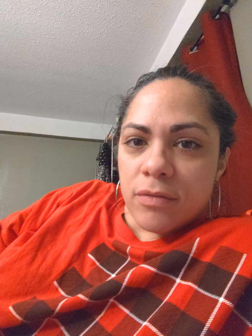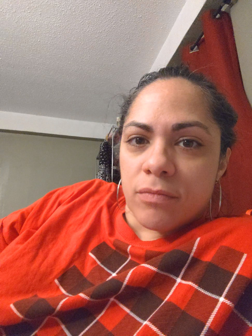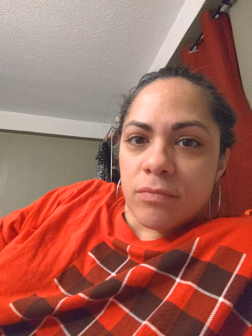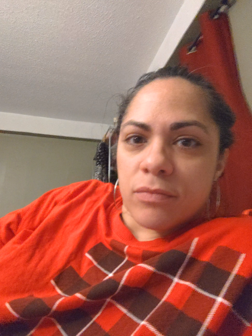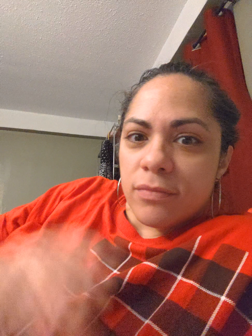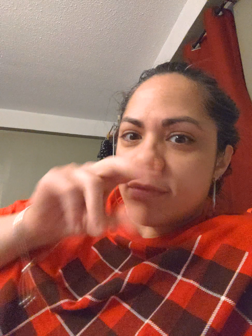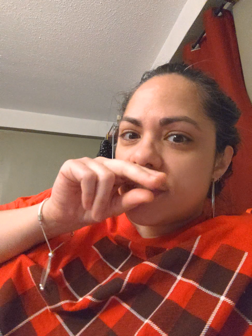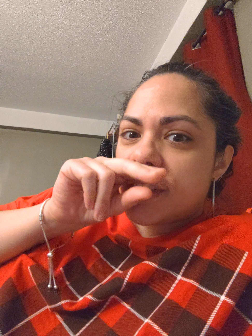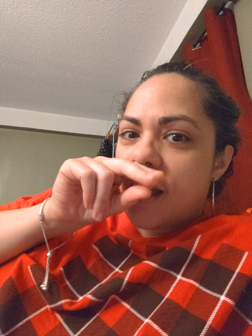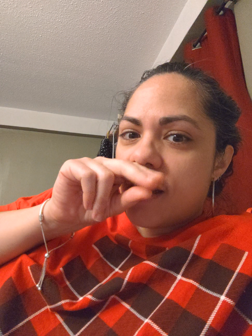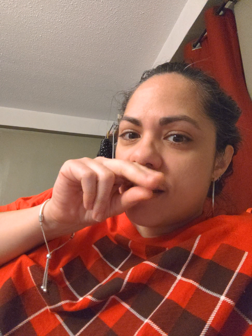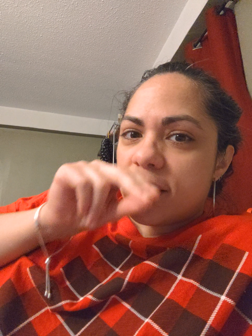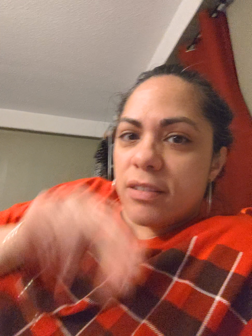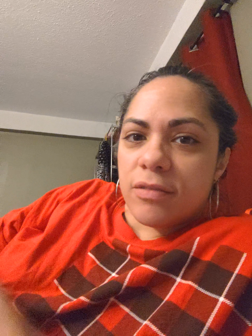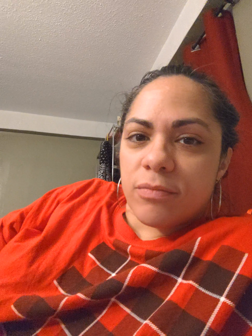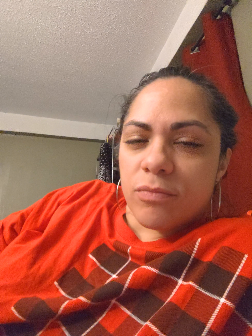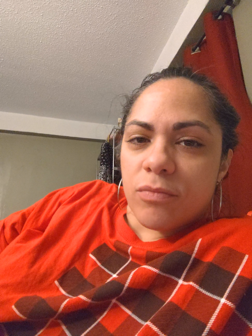duck